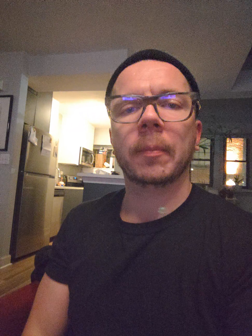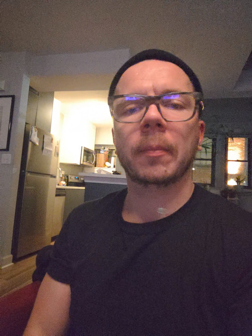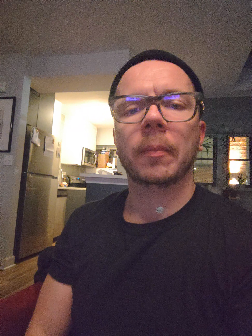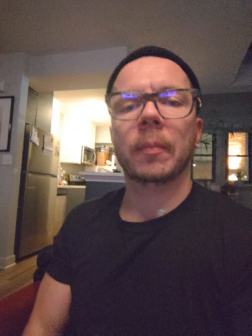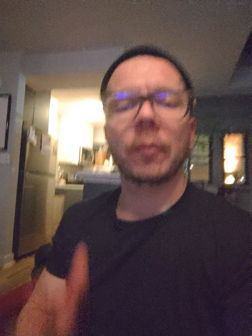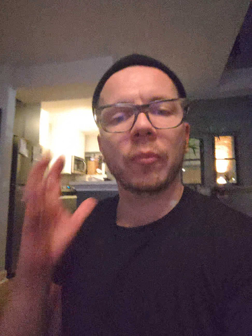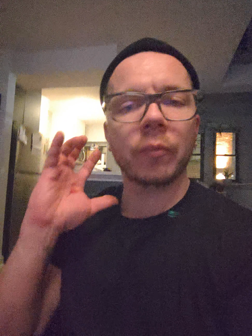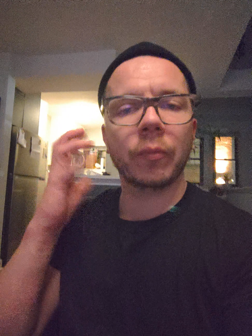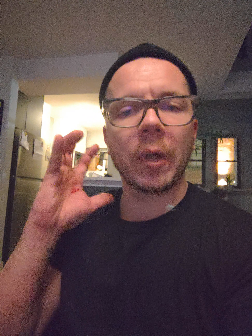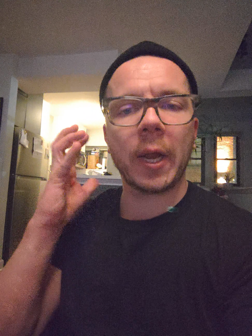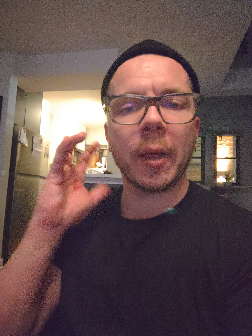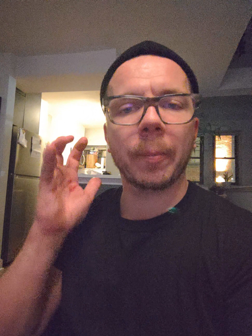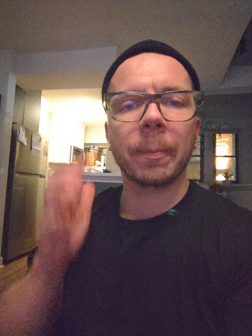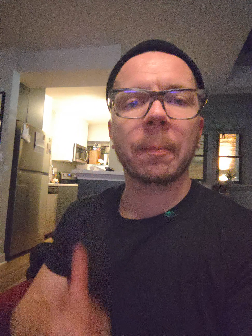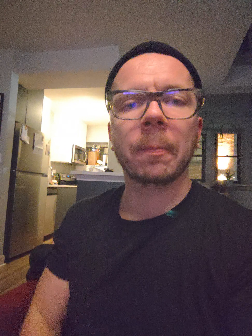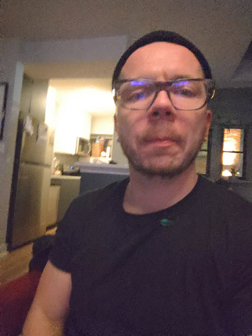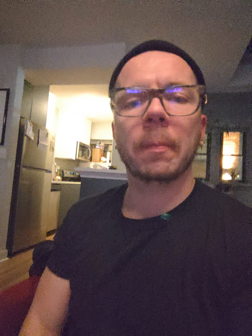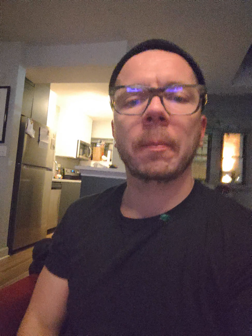radio